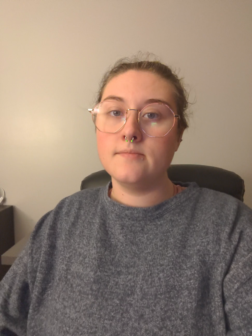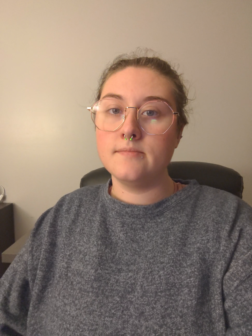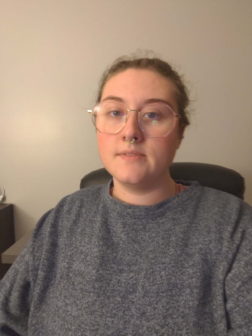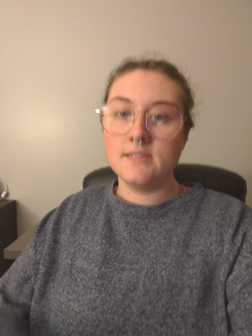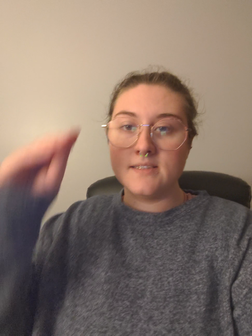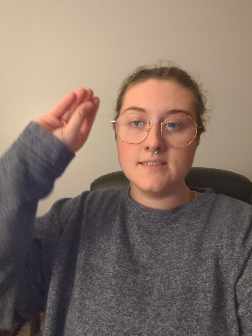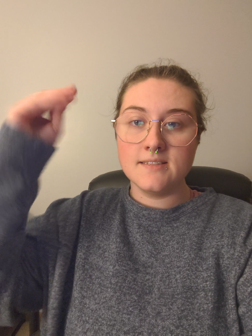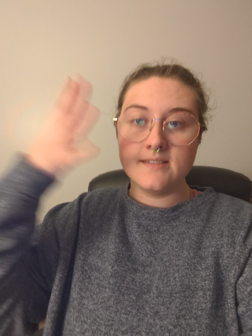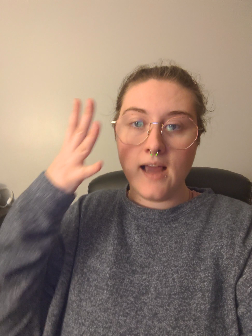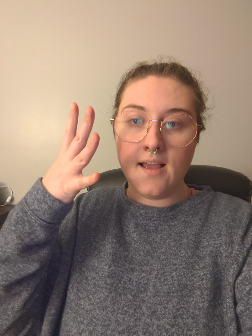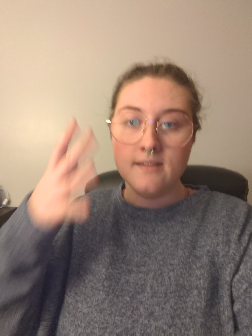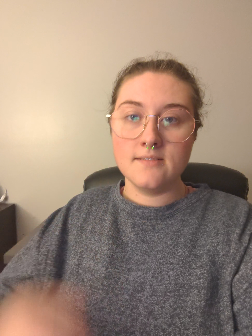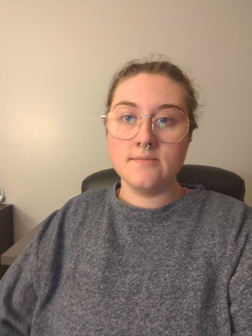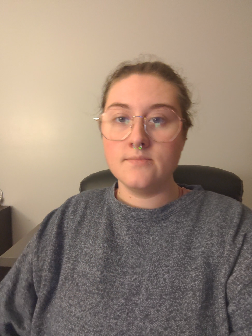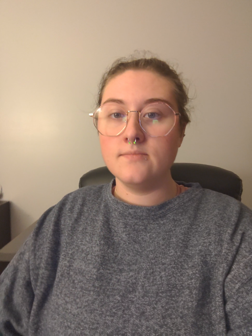sun